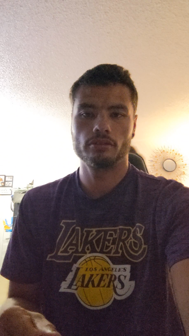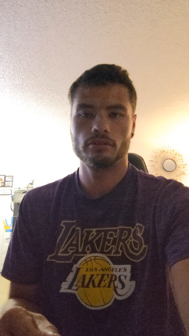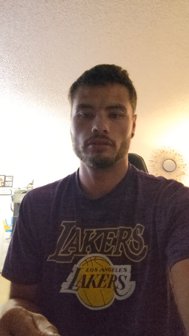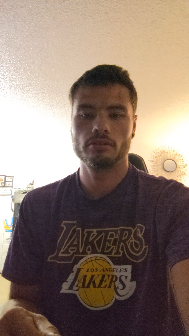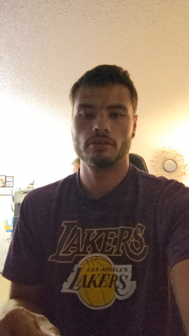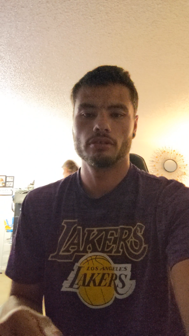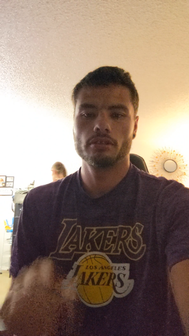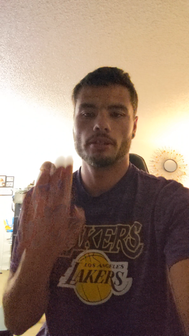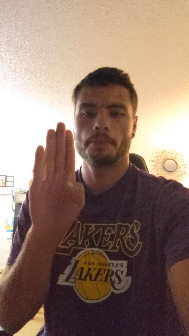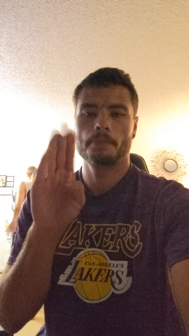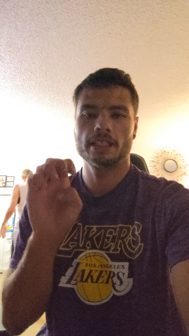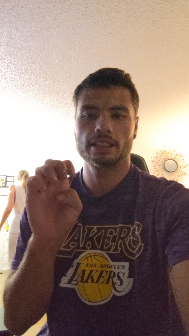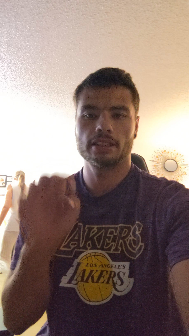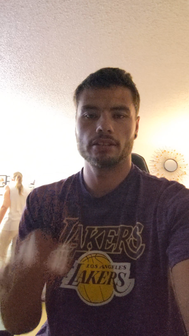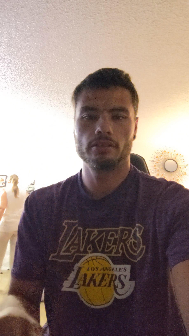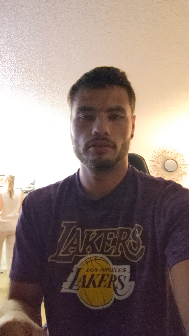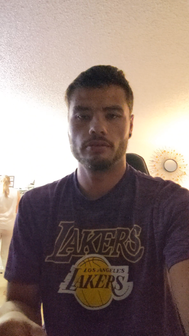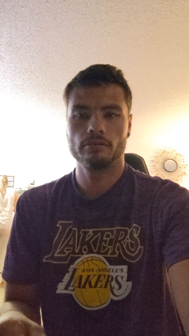be